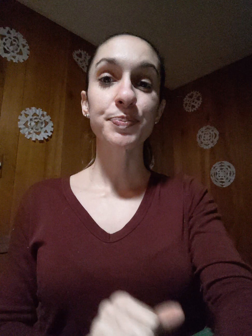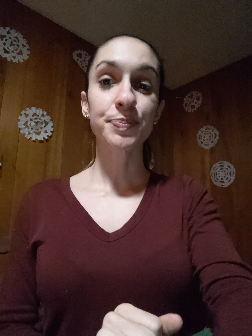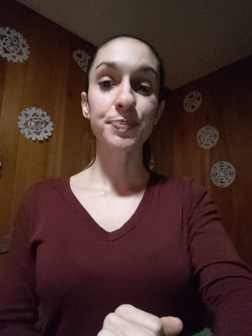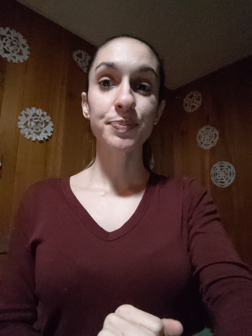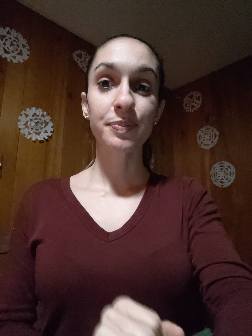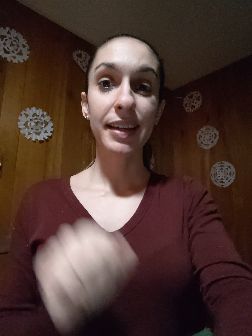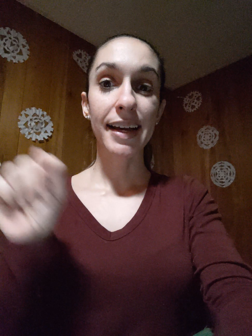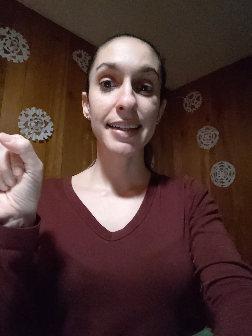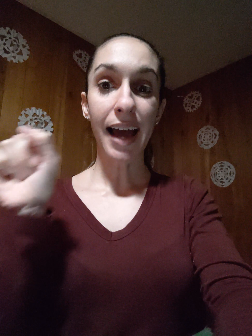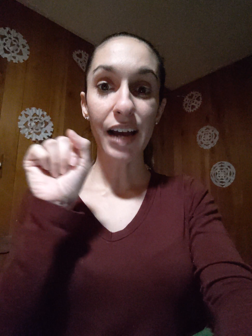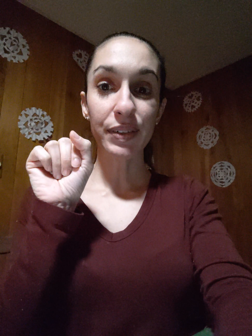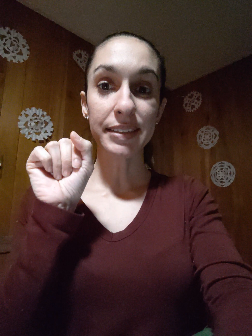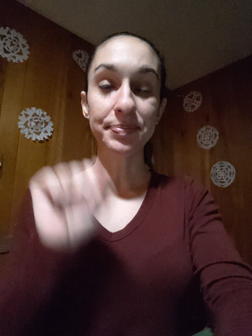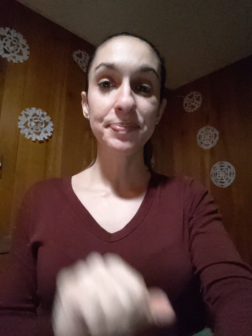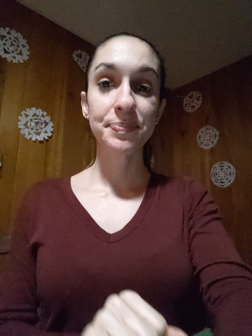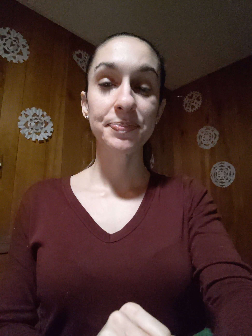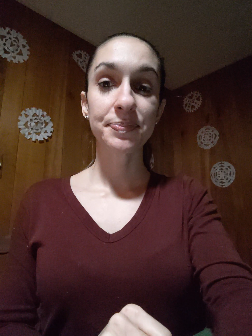carrot